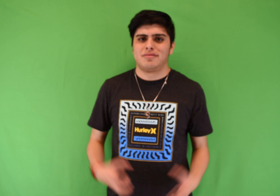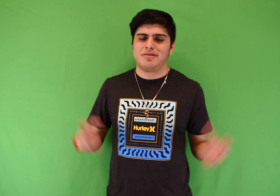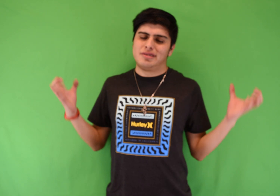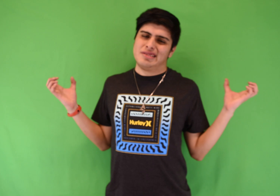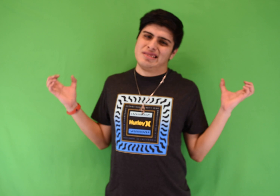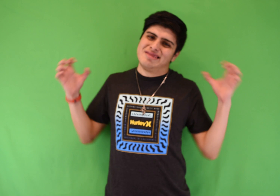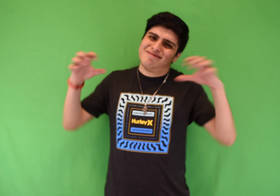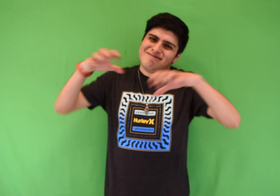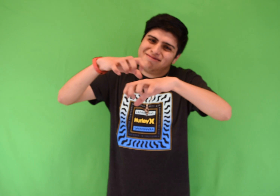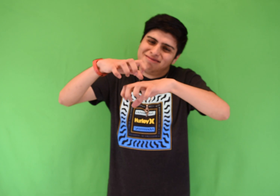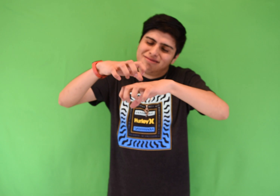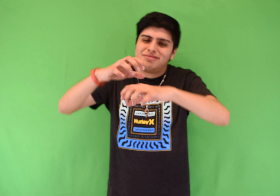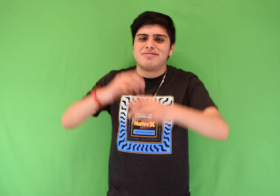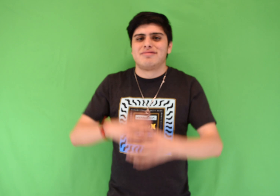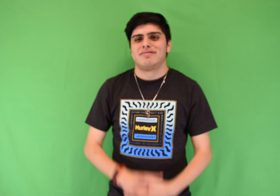epilepsia